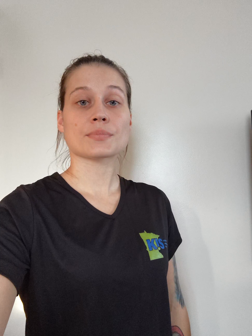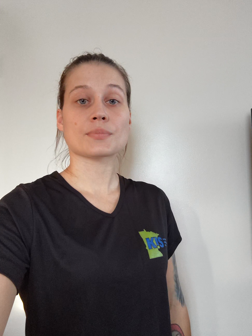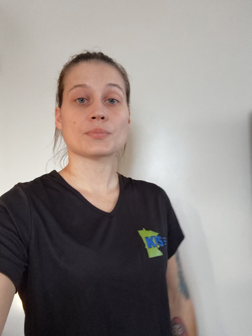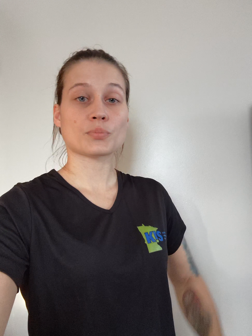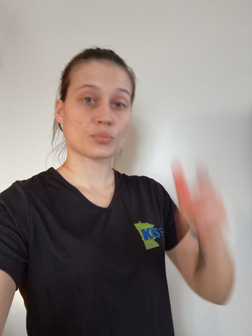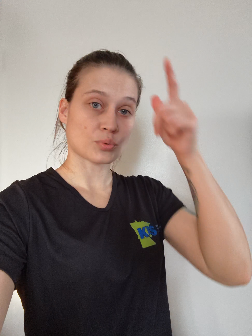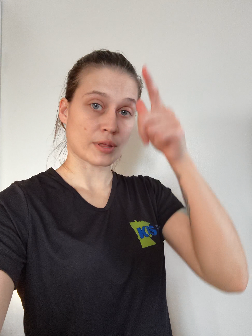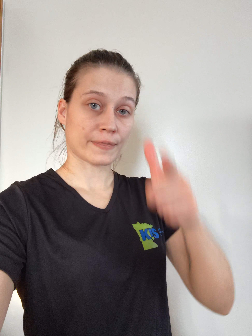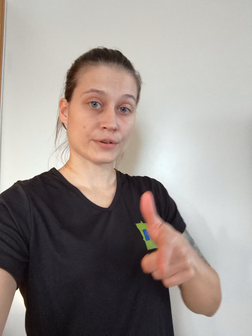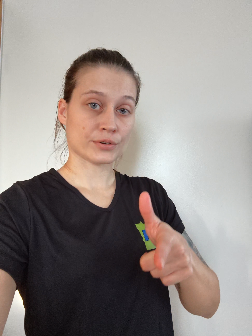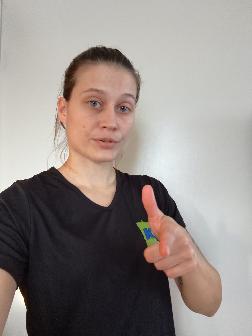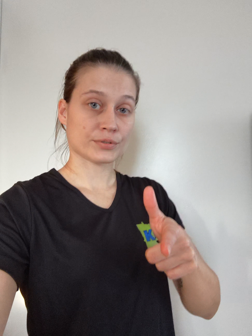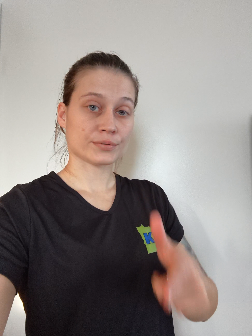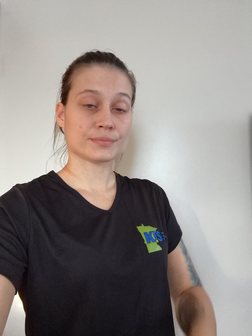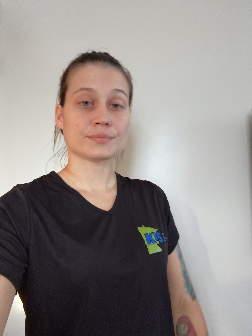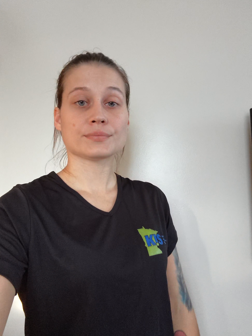brother